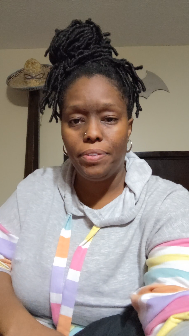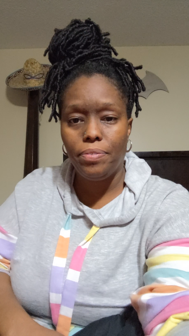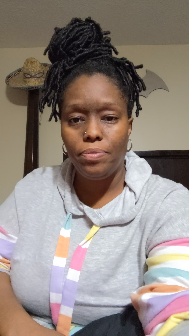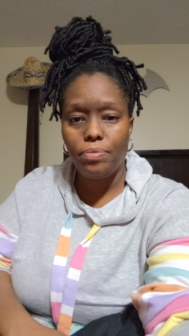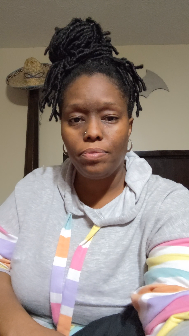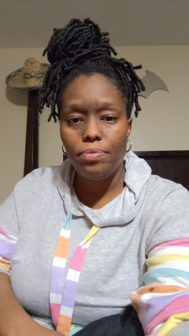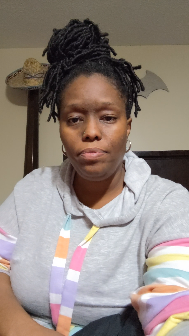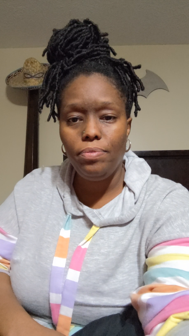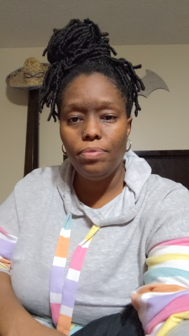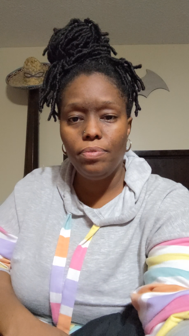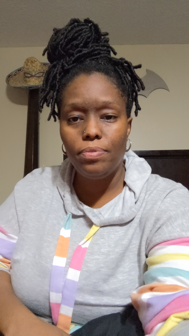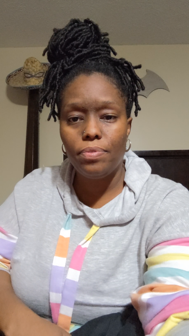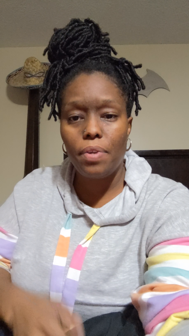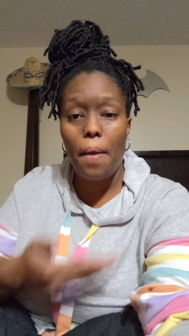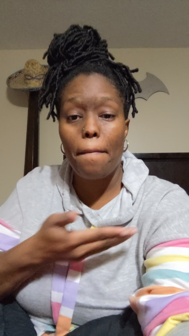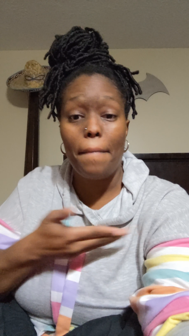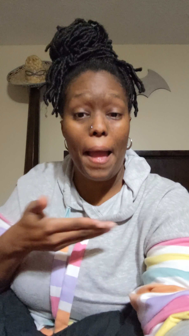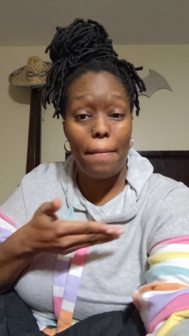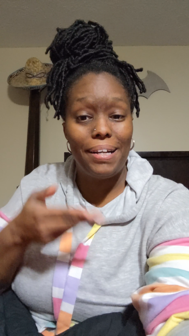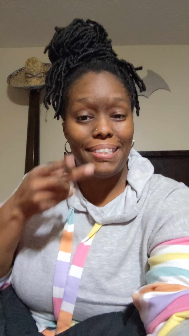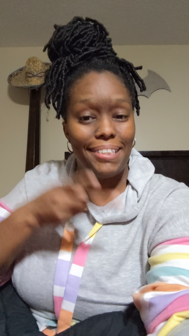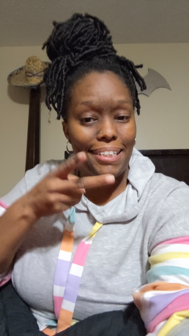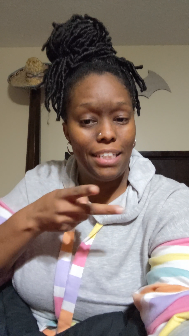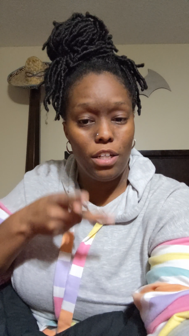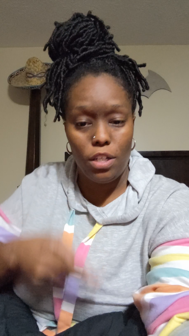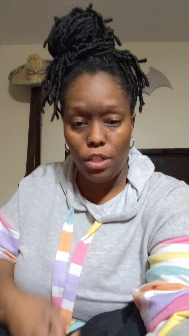babysitter